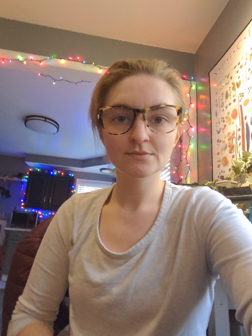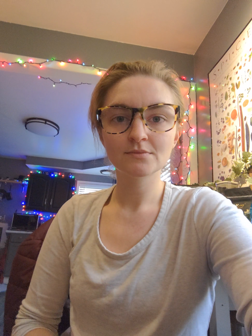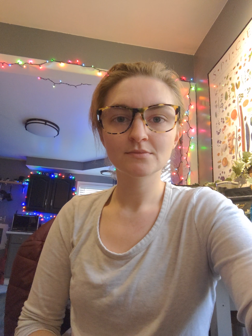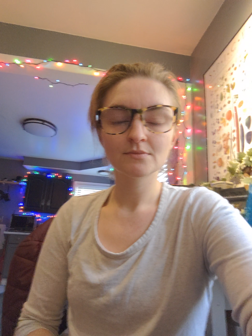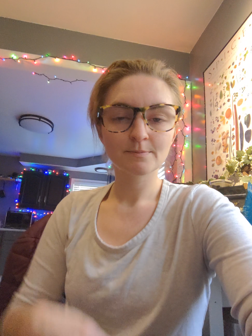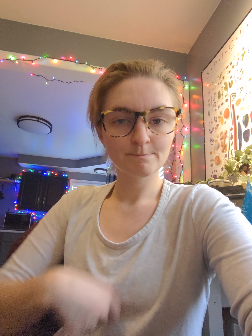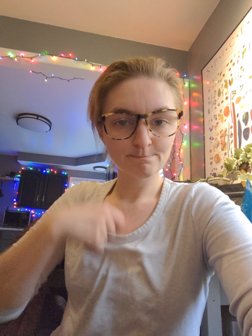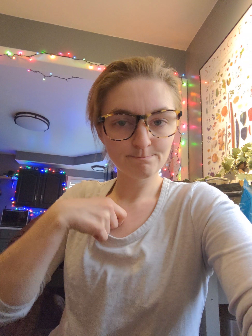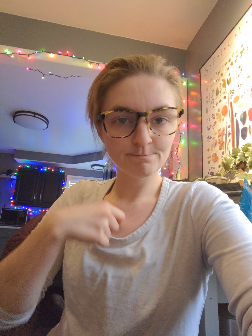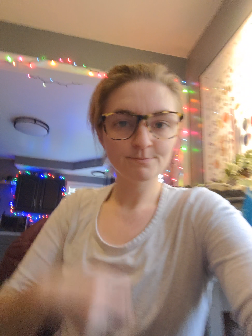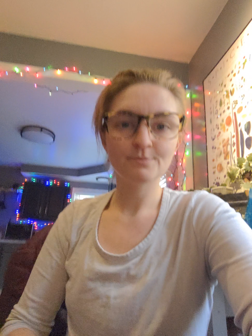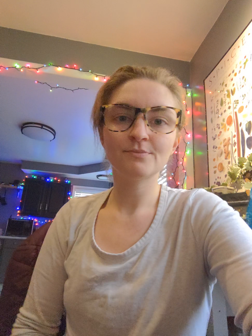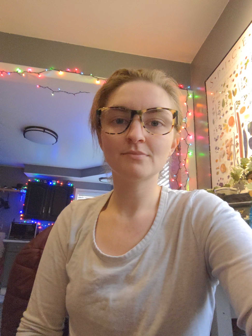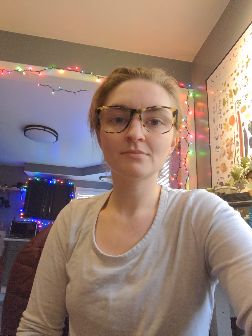zipper